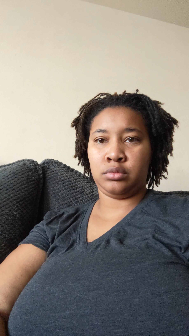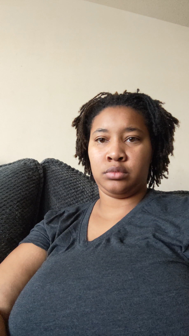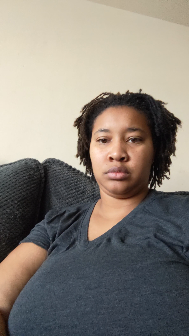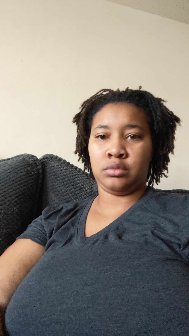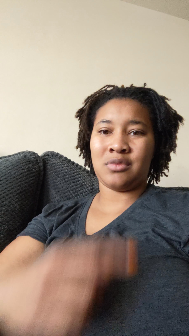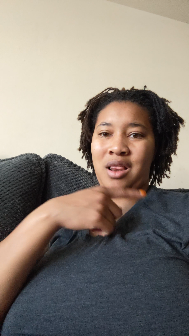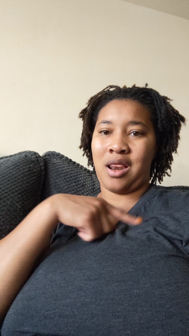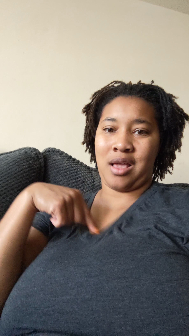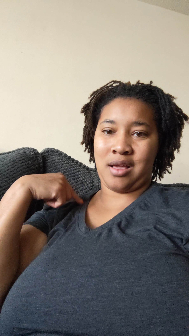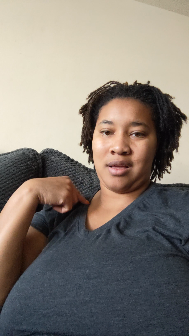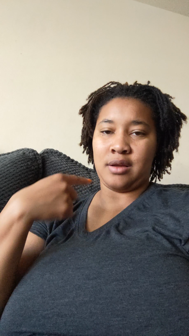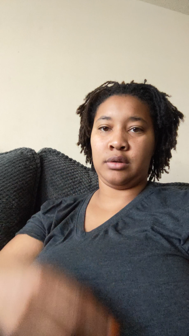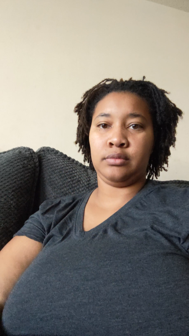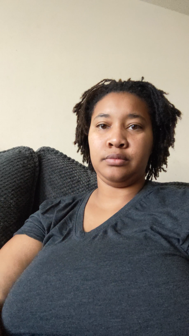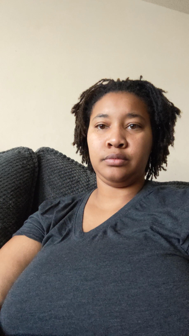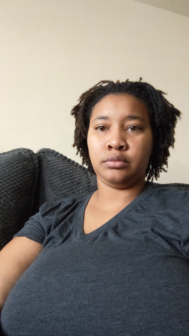necklace